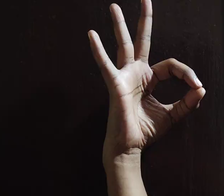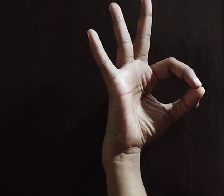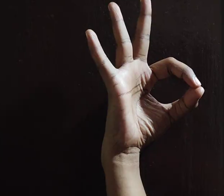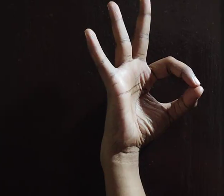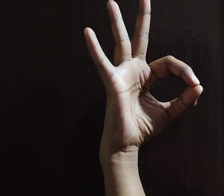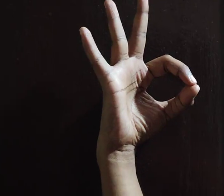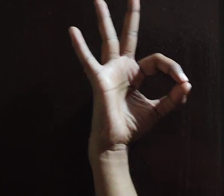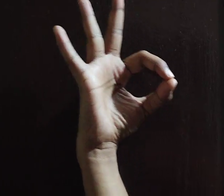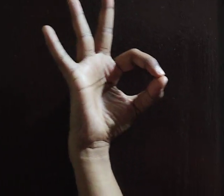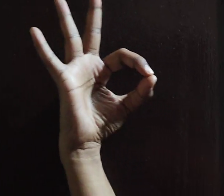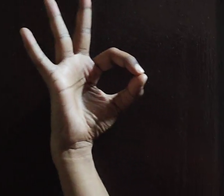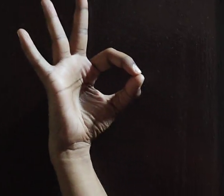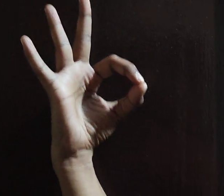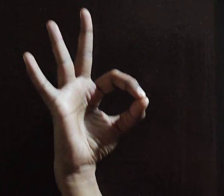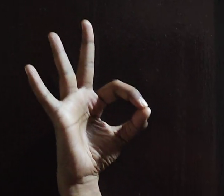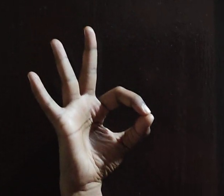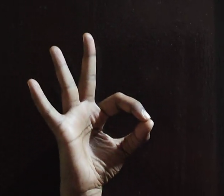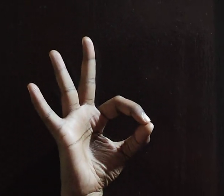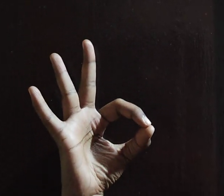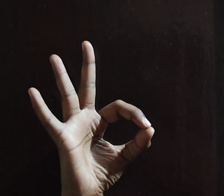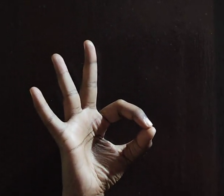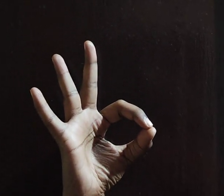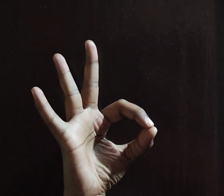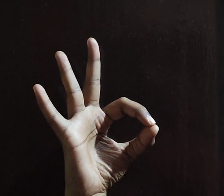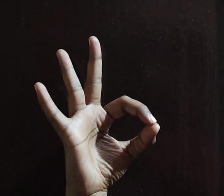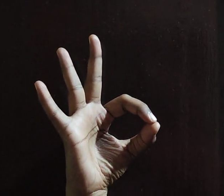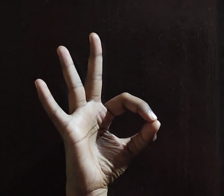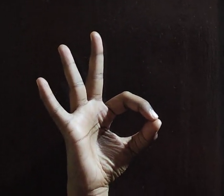ഔ